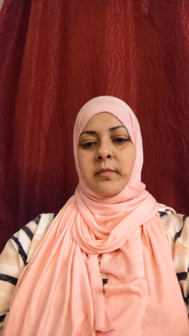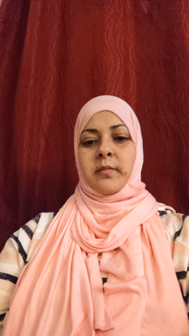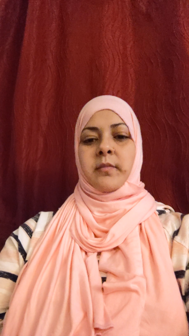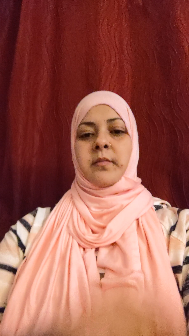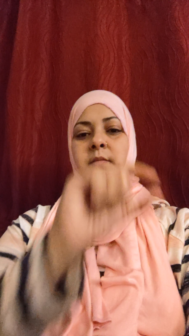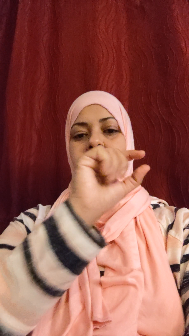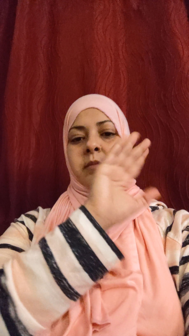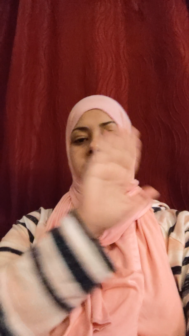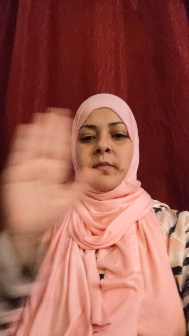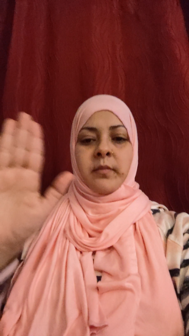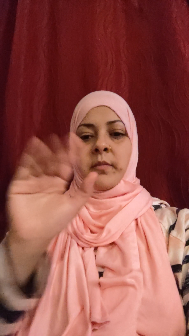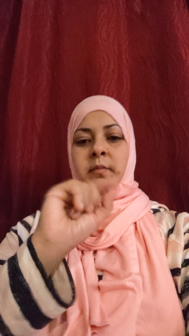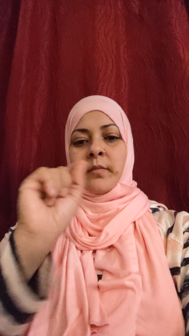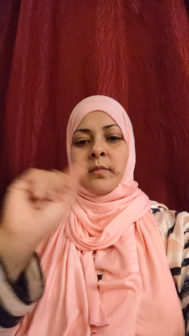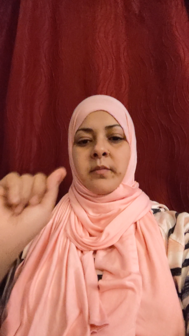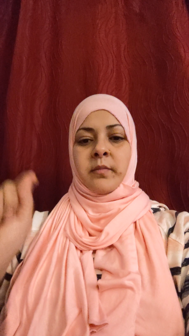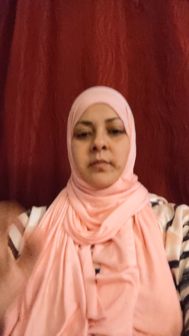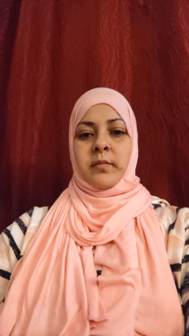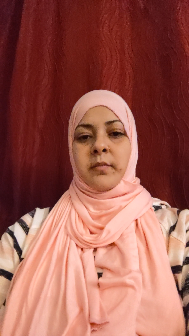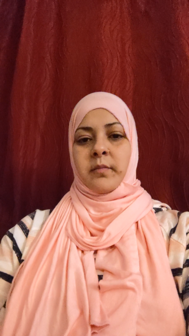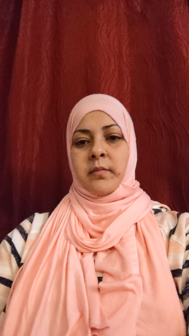chalk